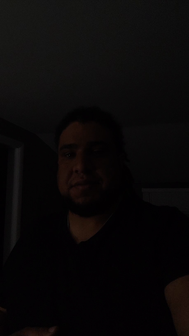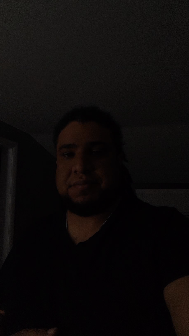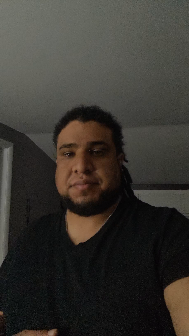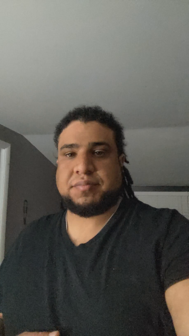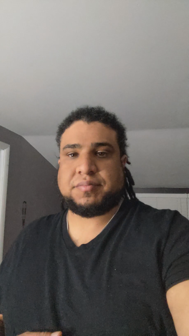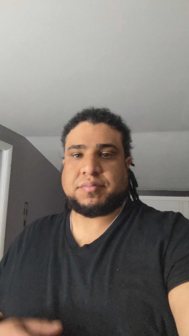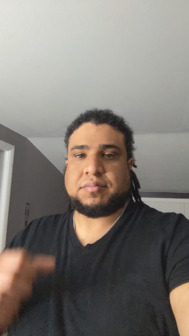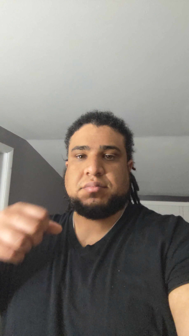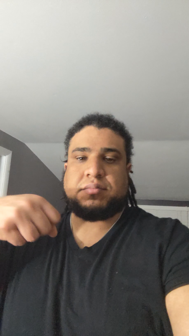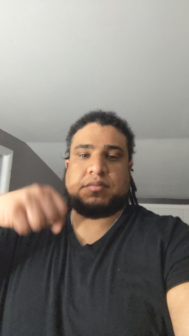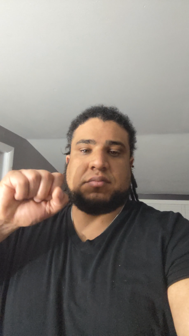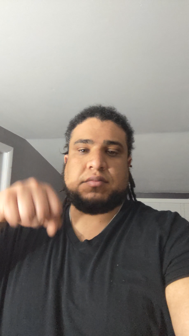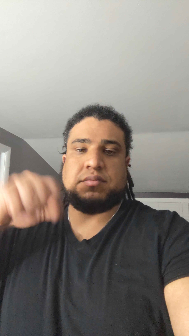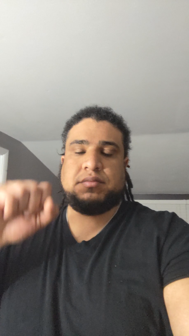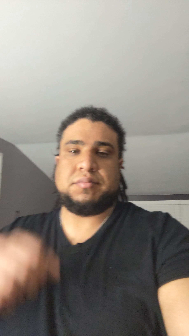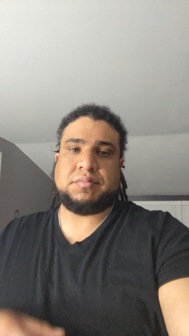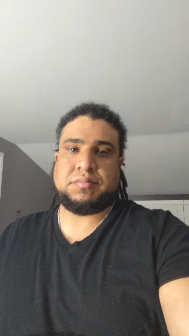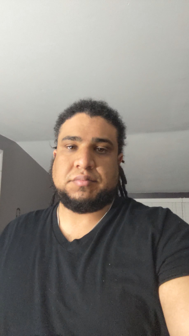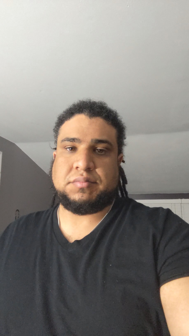motorcycle